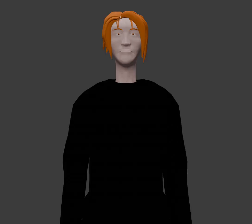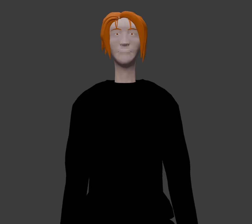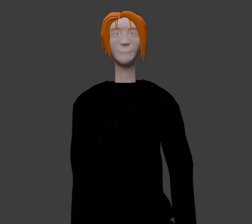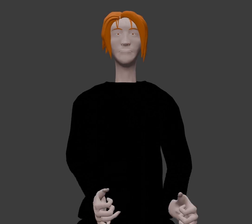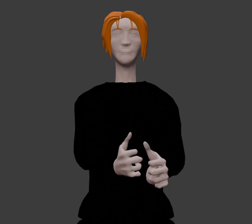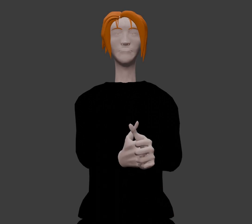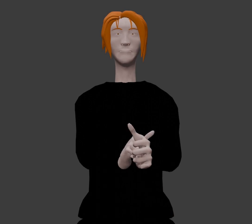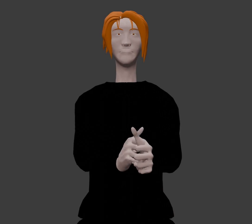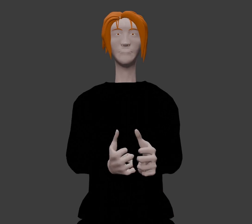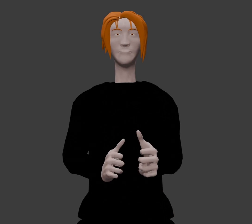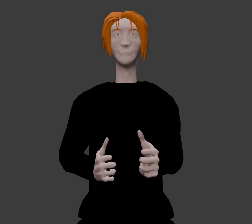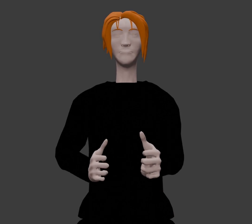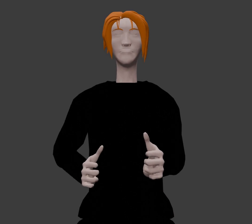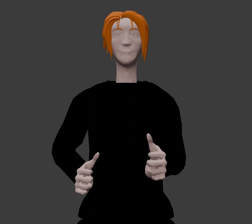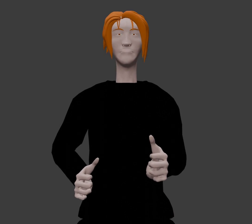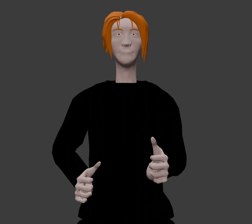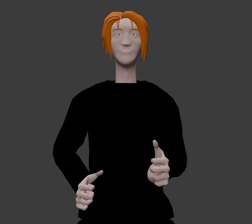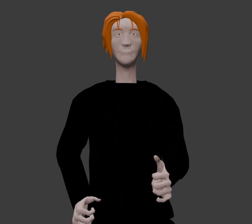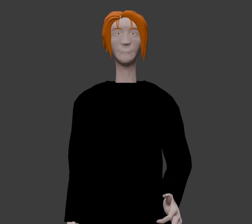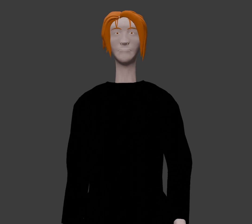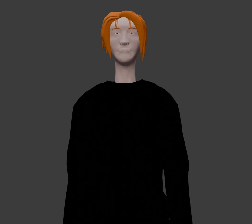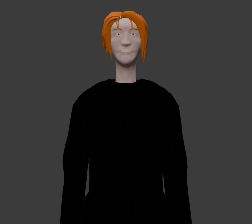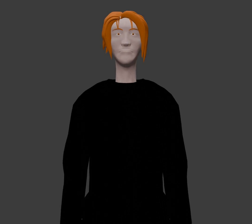Back Out